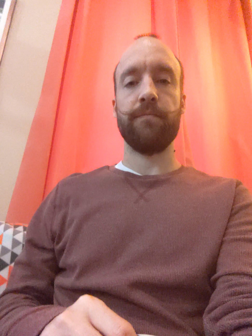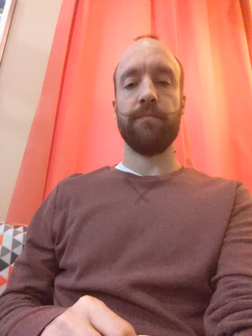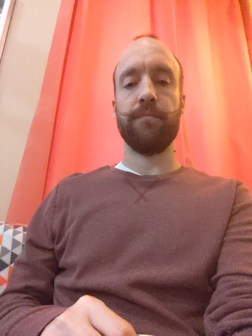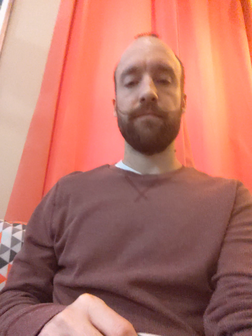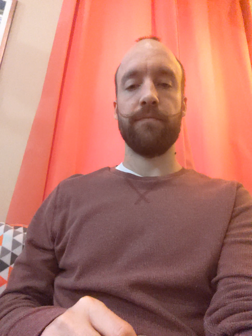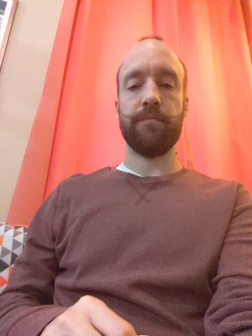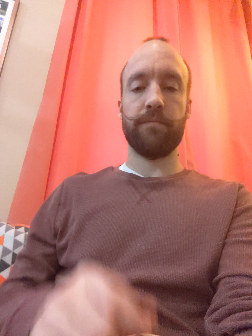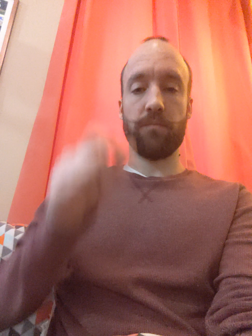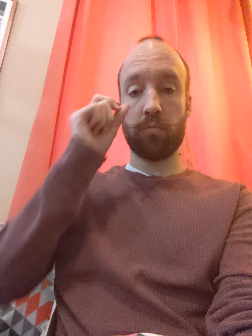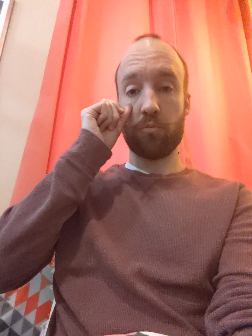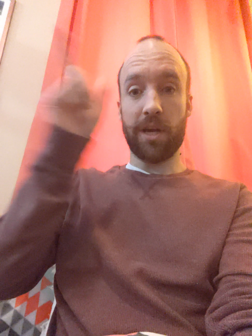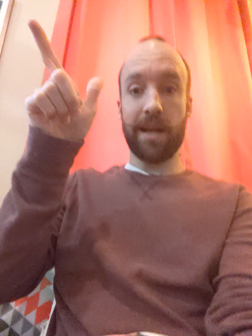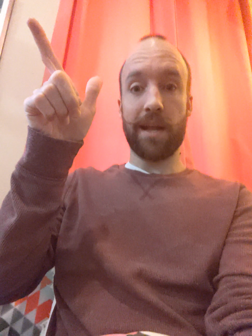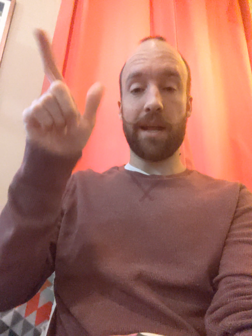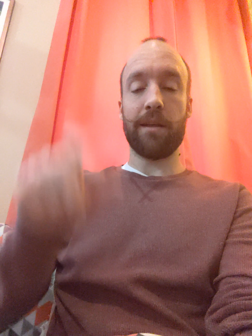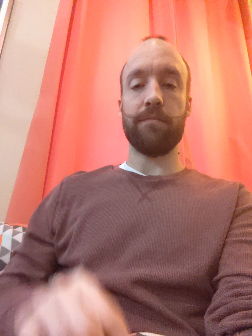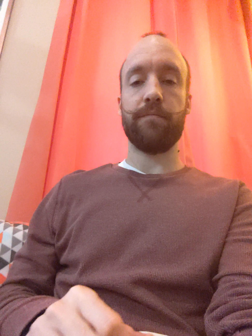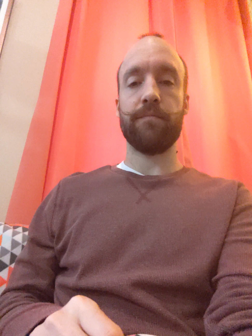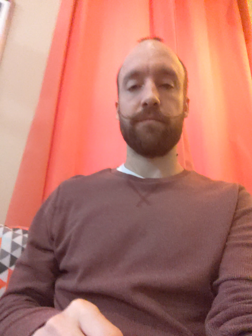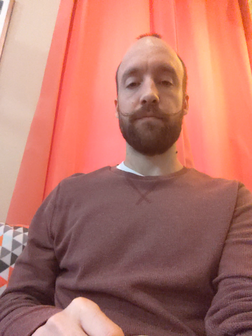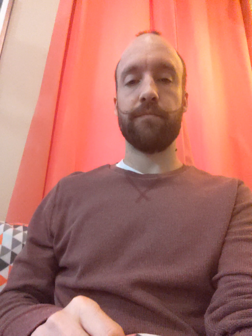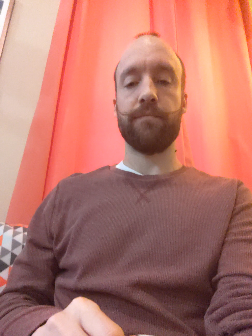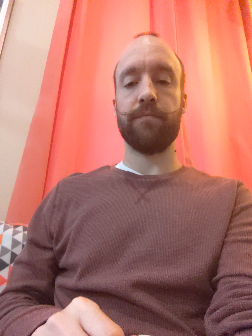wake